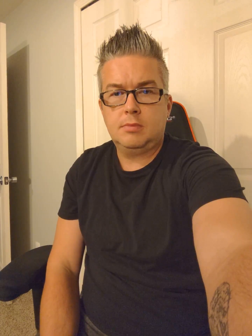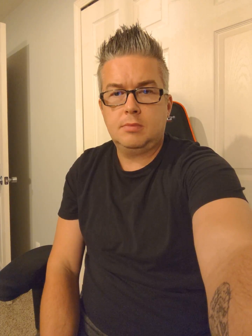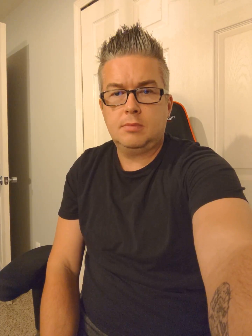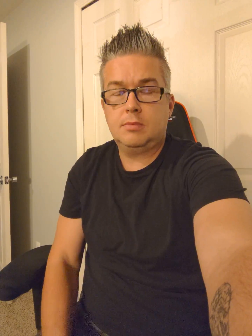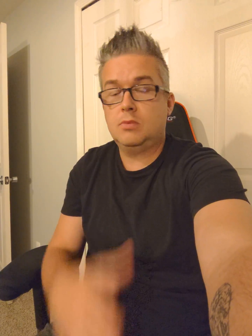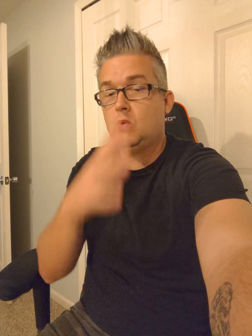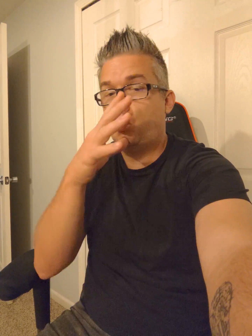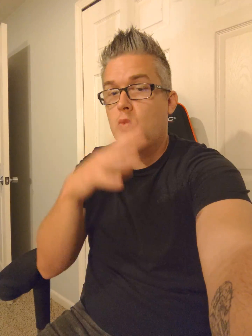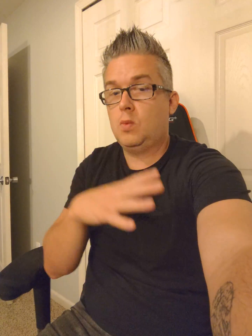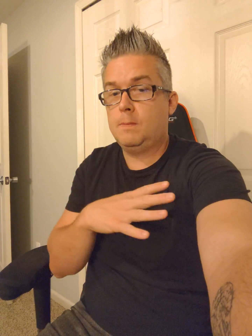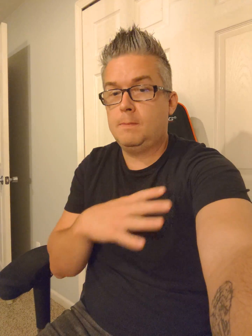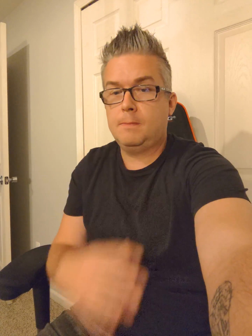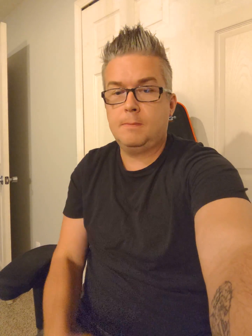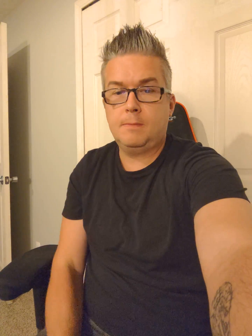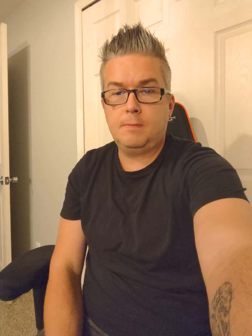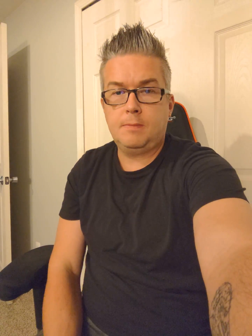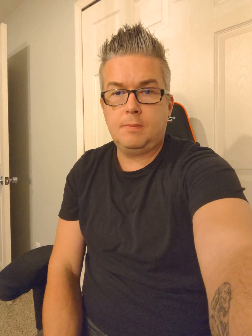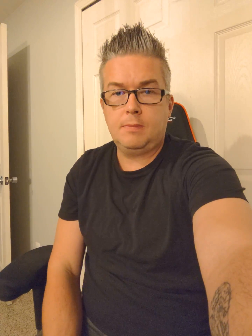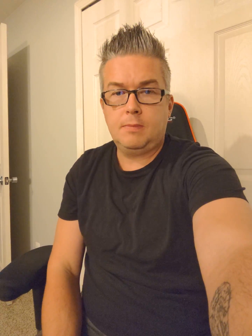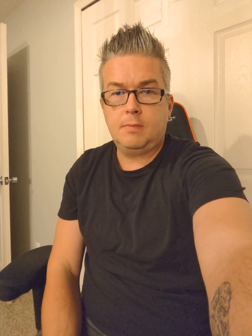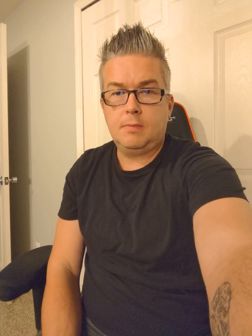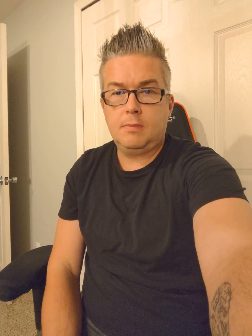lady